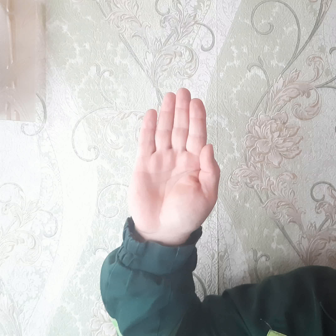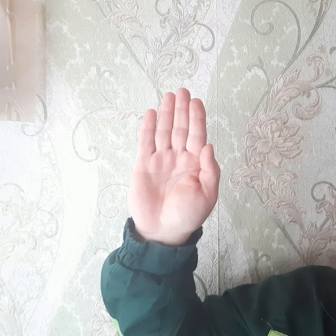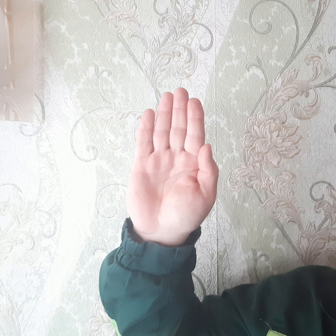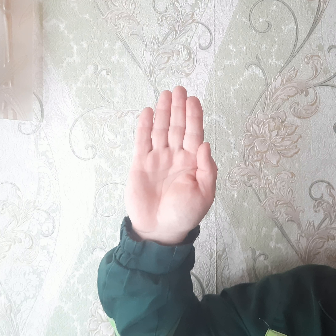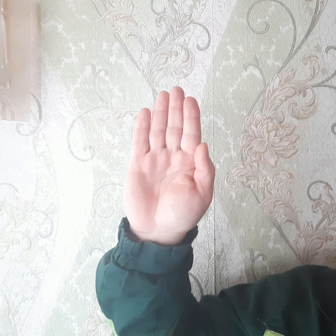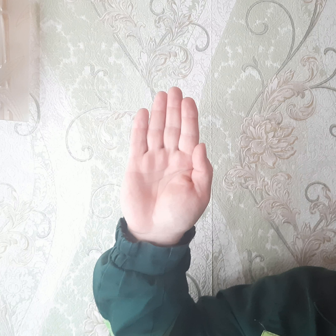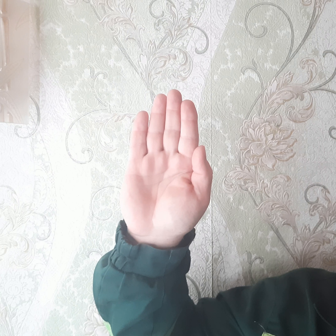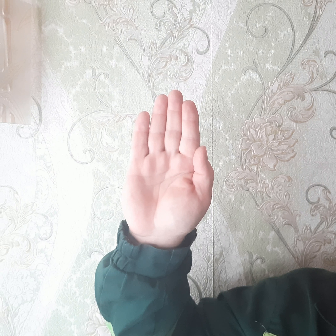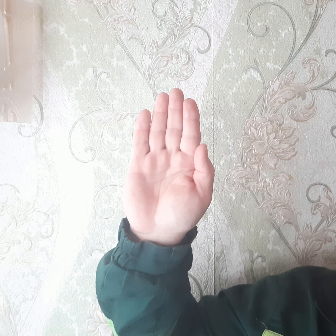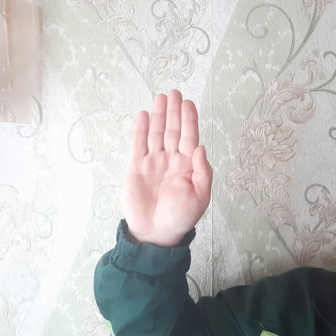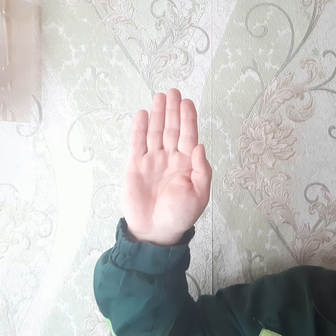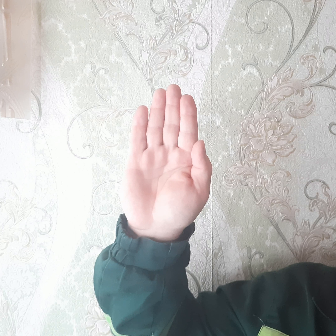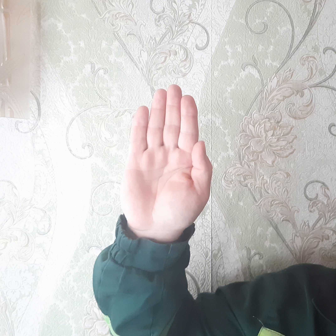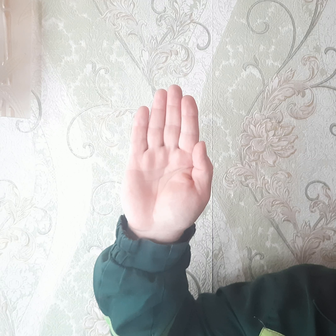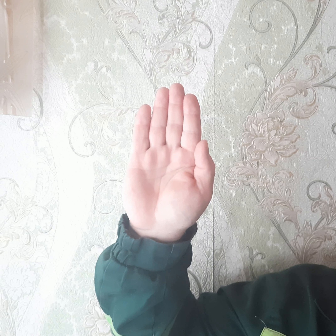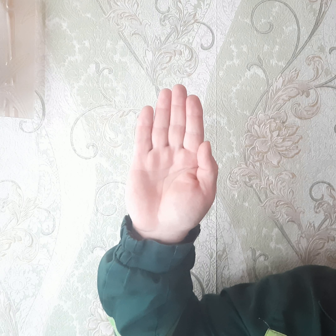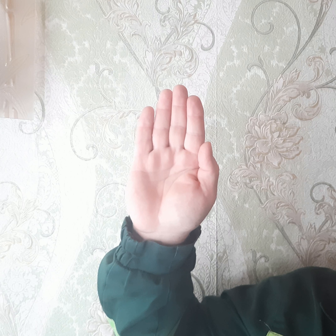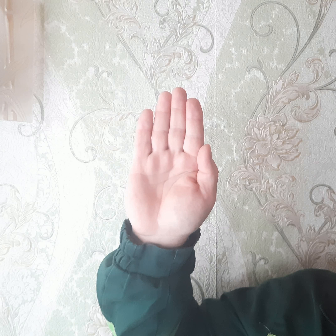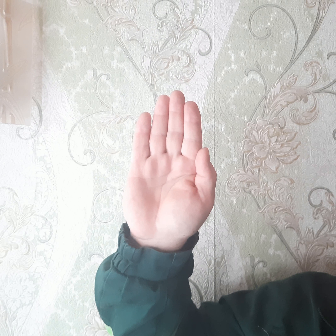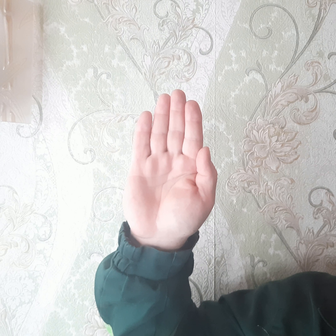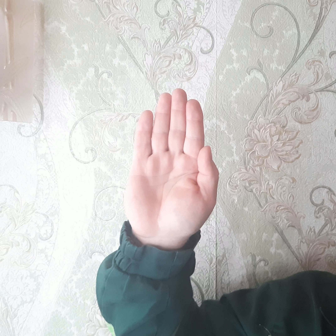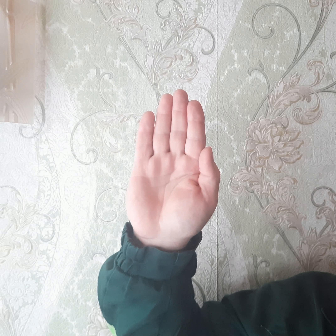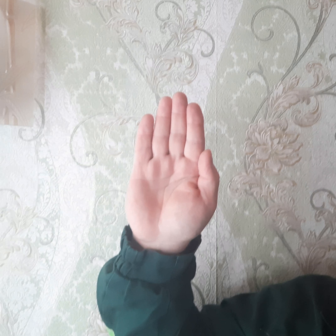В